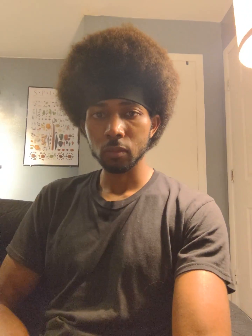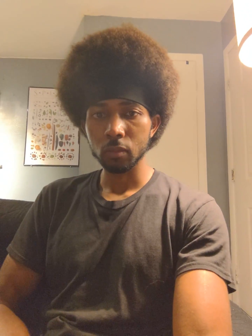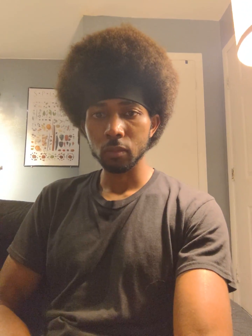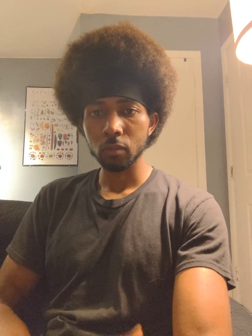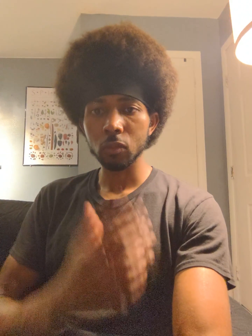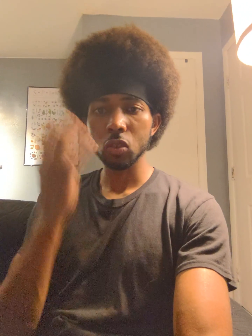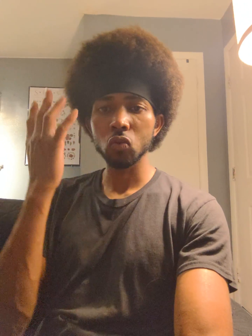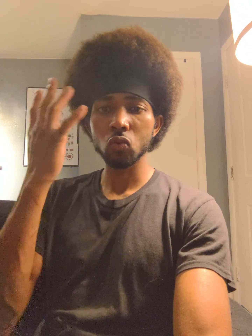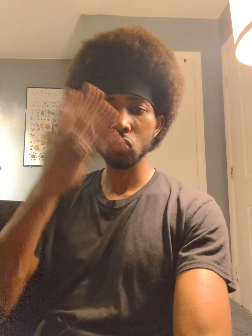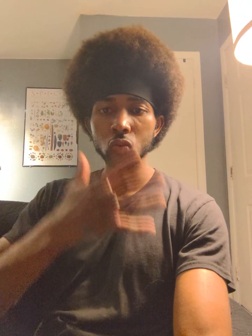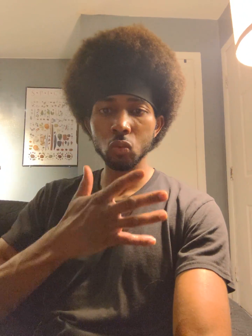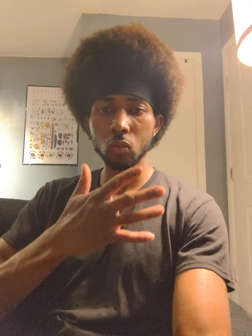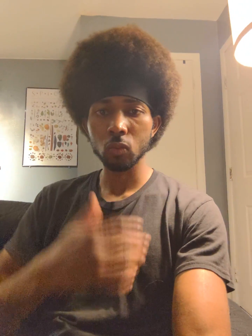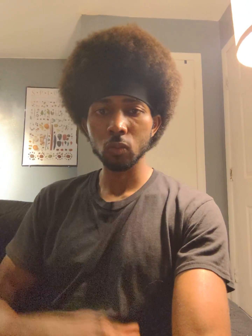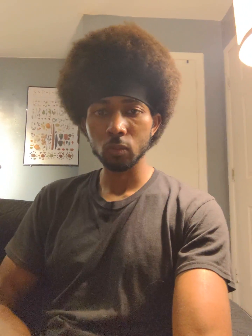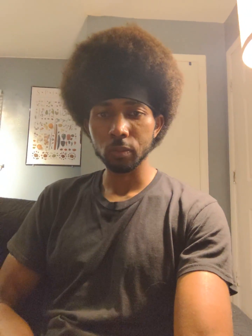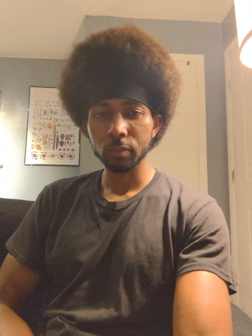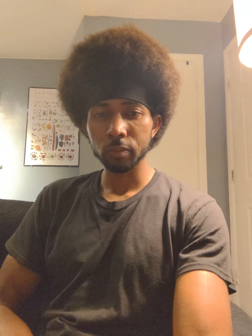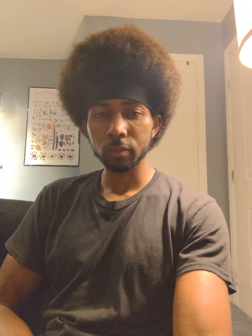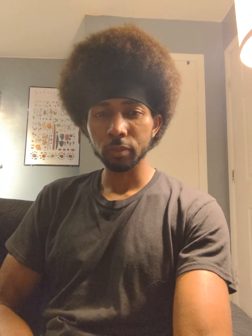dark